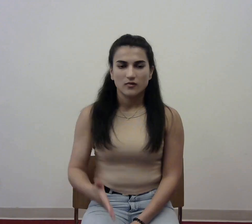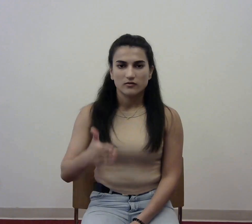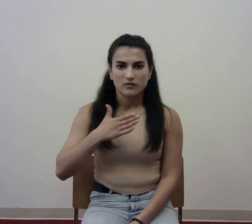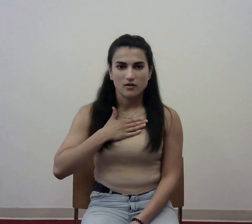mən